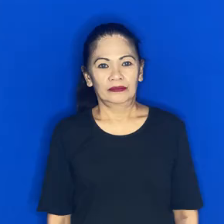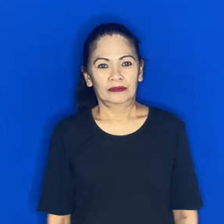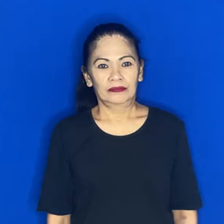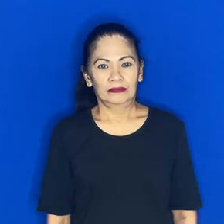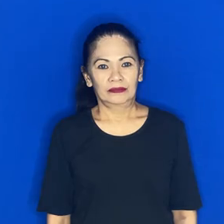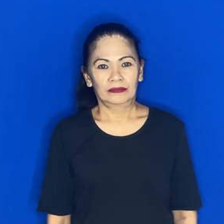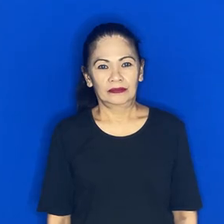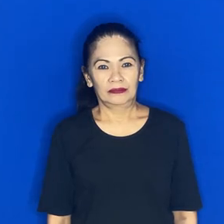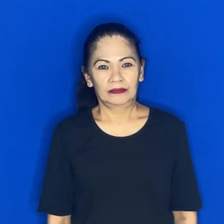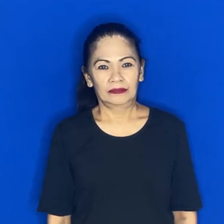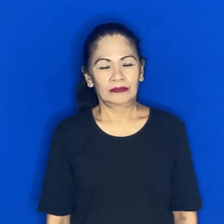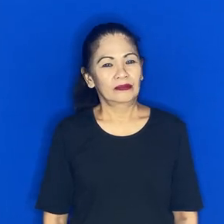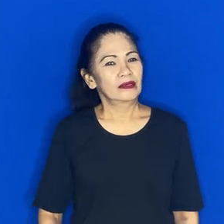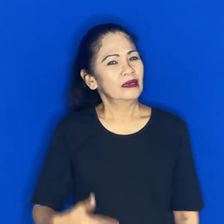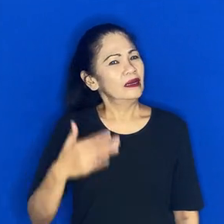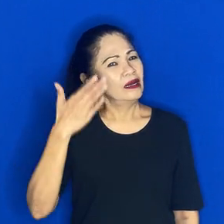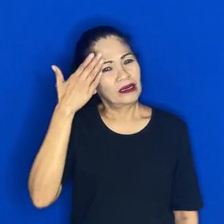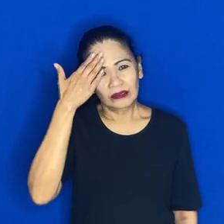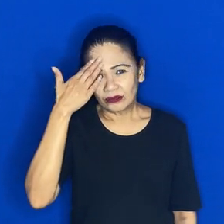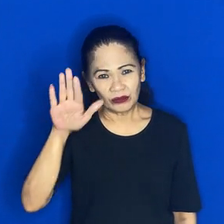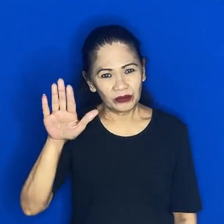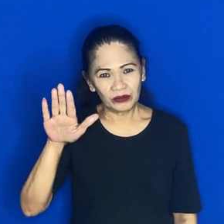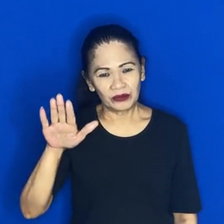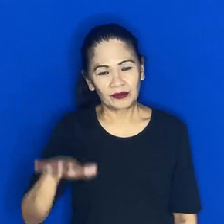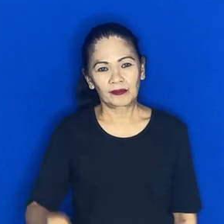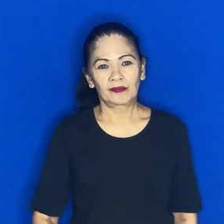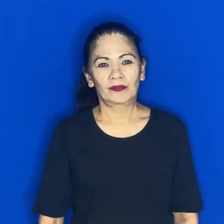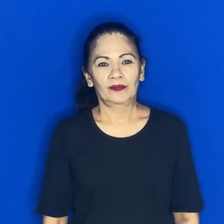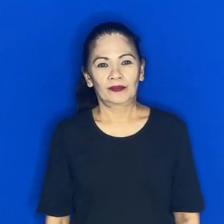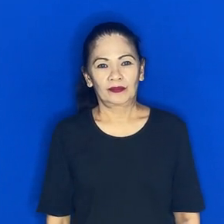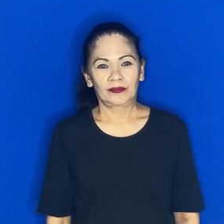don’t know